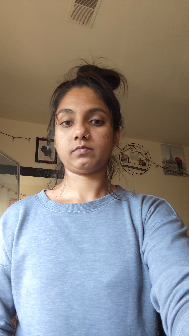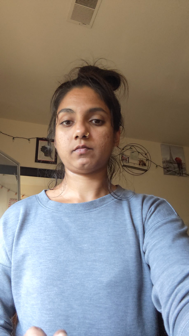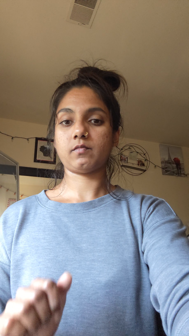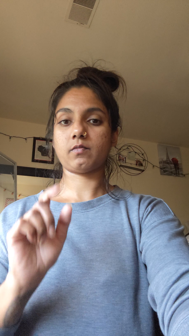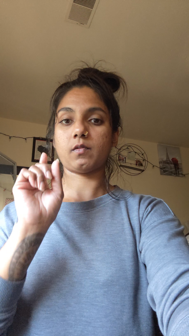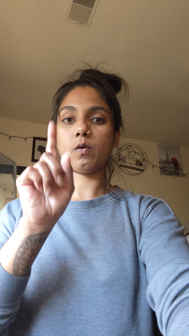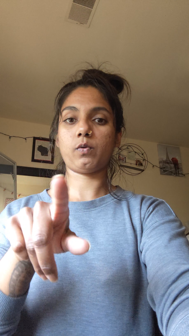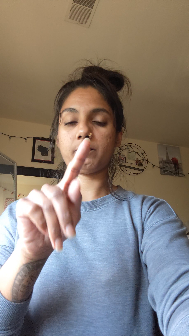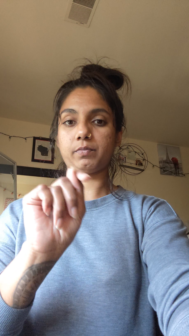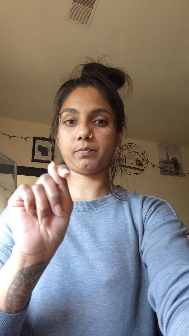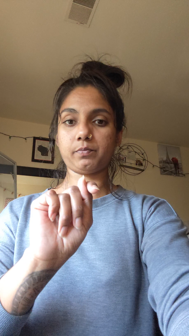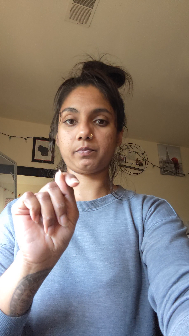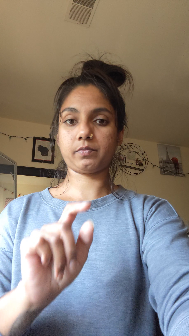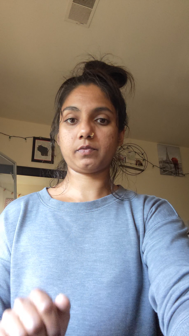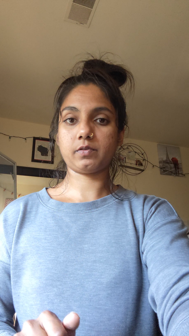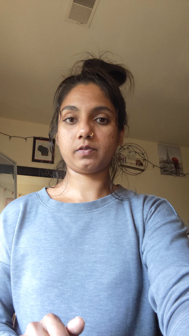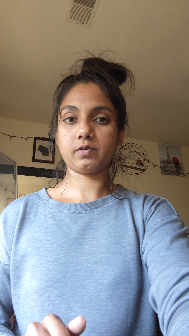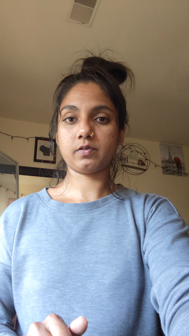go potty